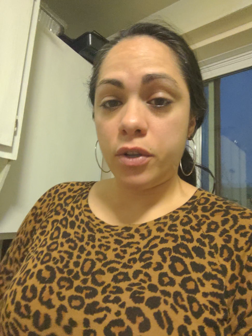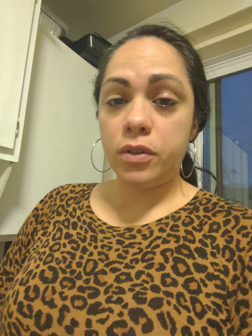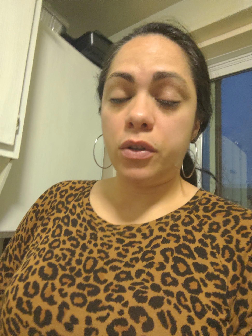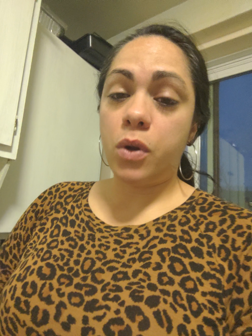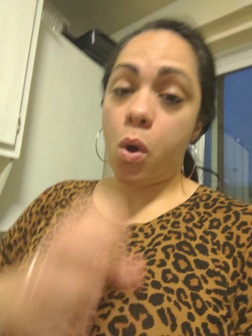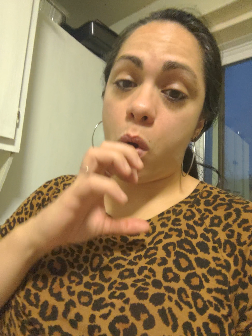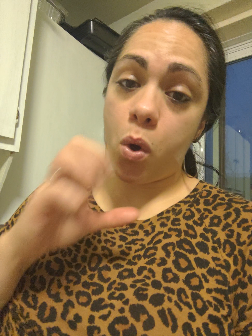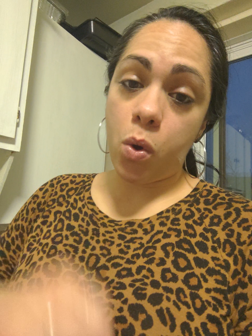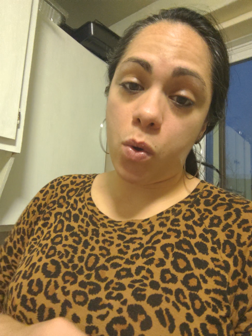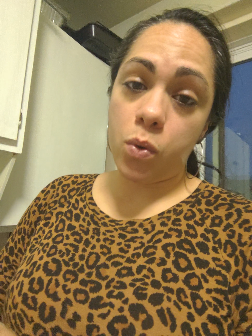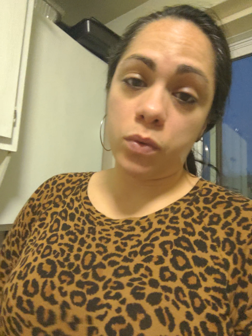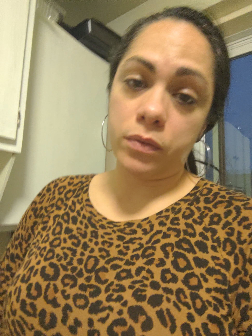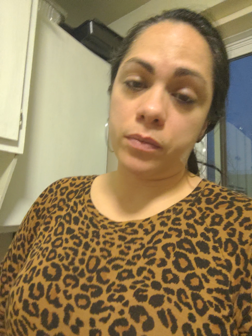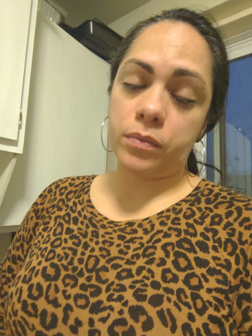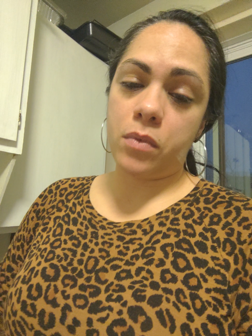old